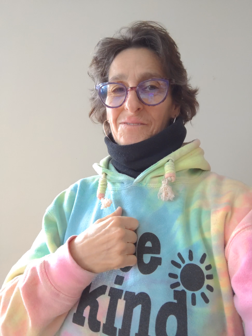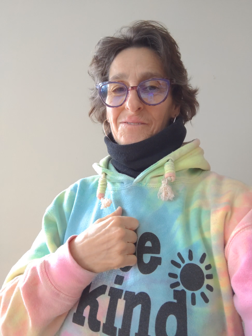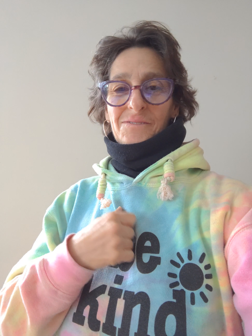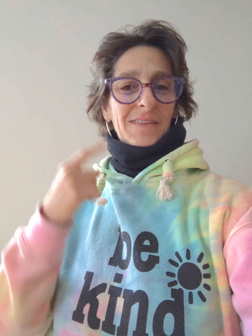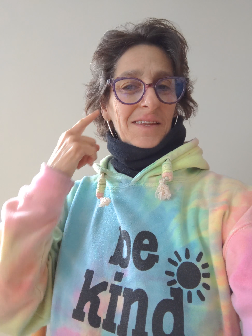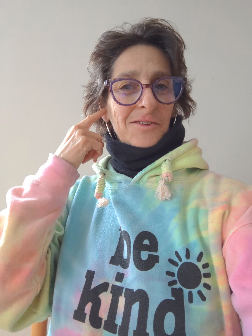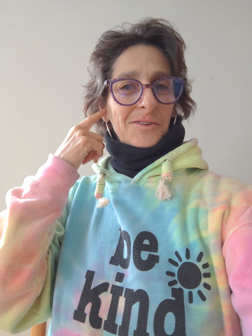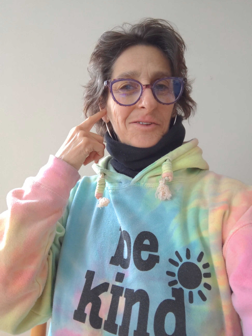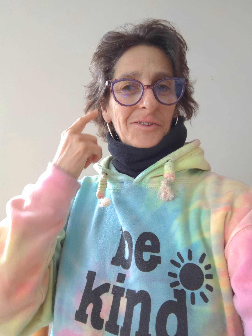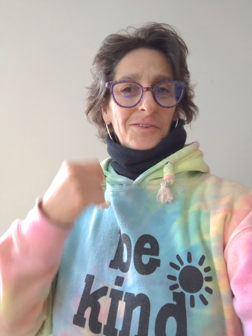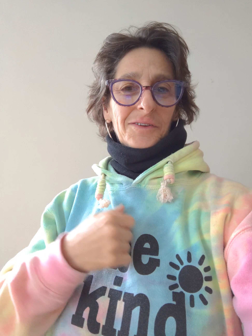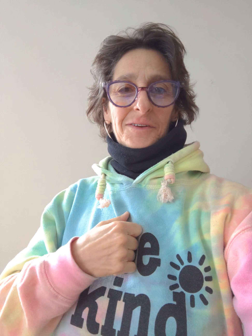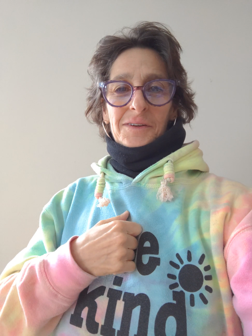hear